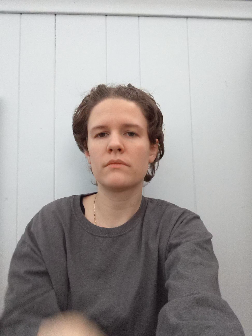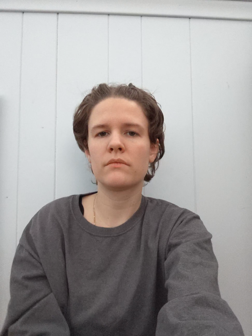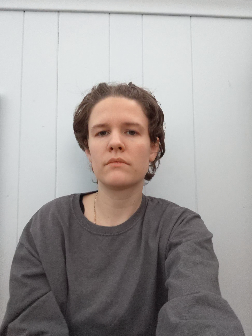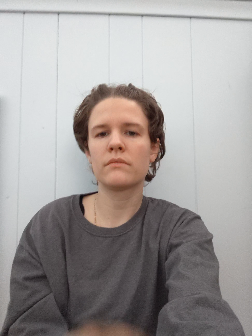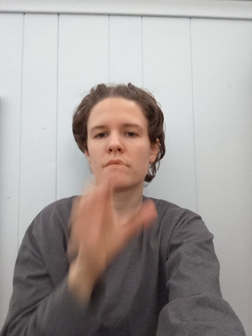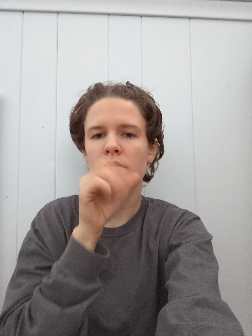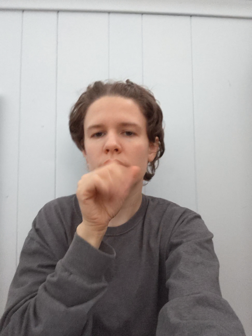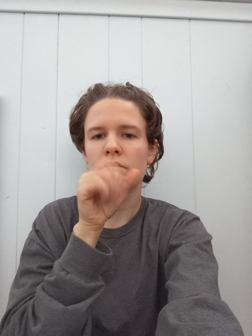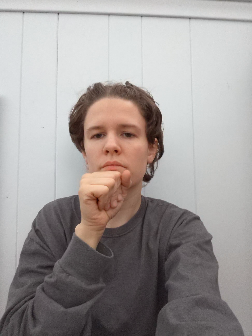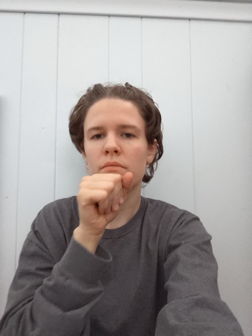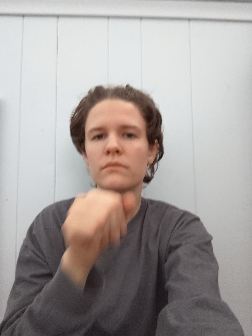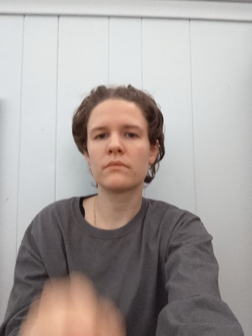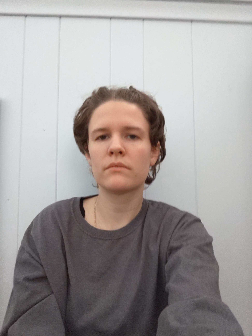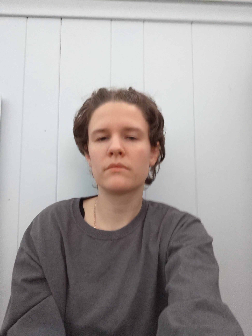orange